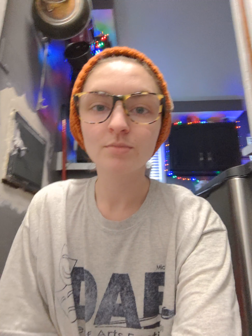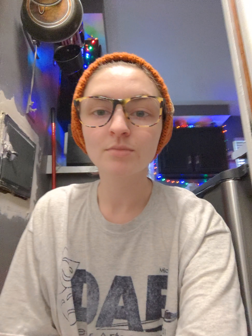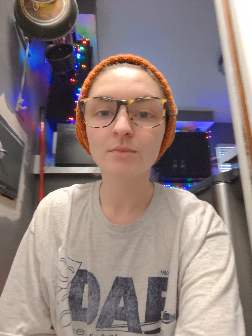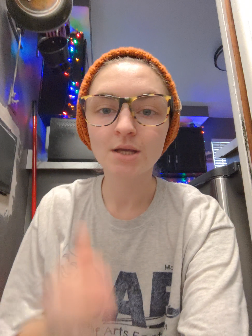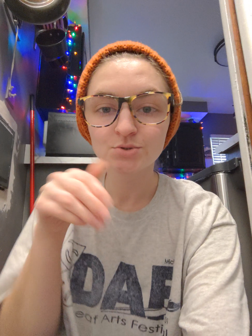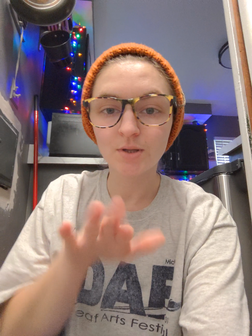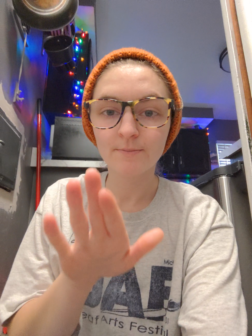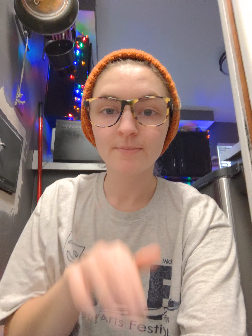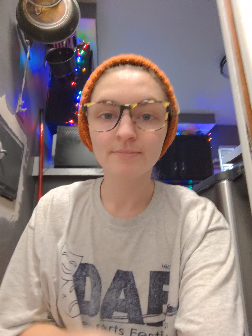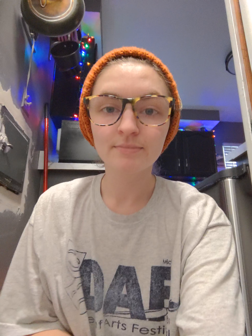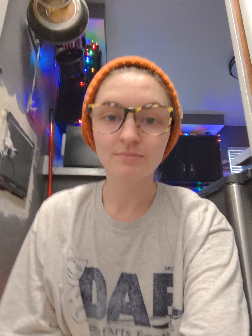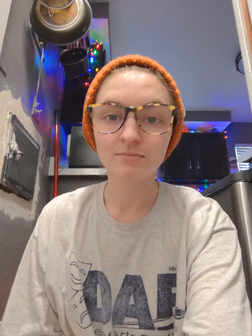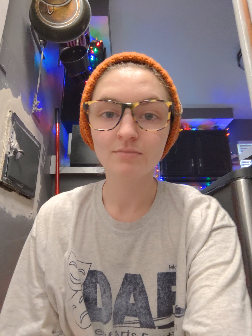into